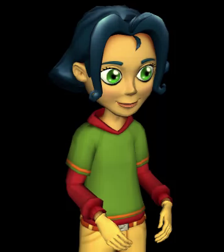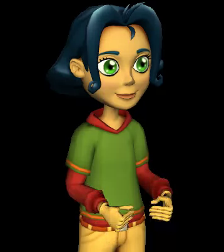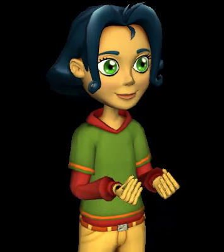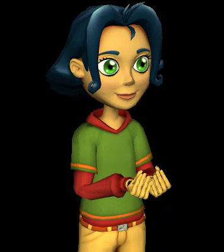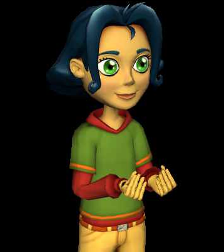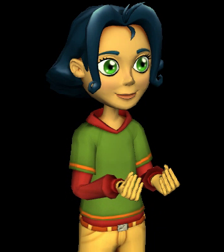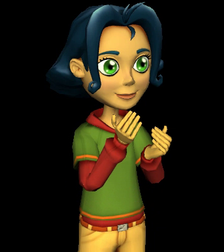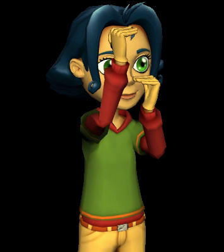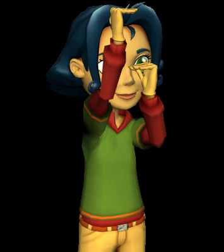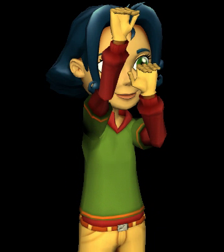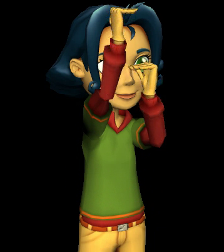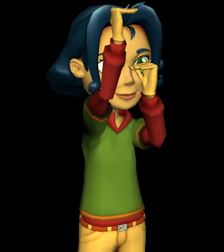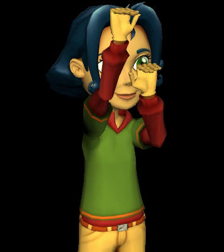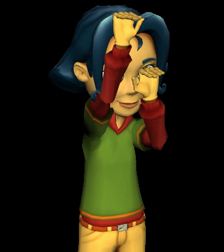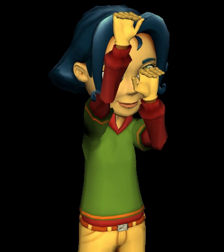أجنبي